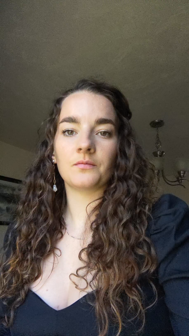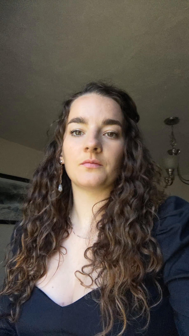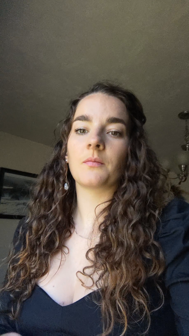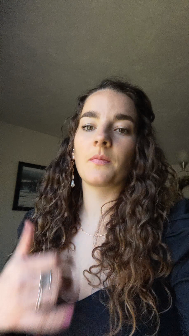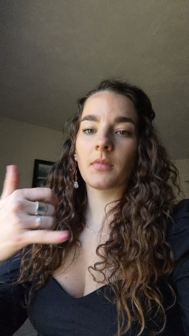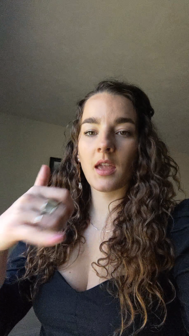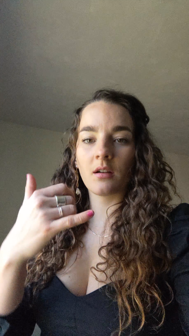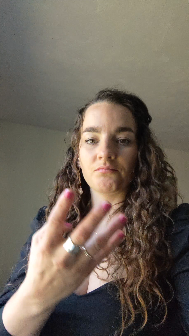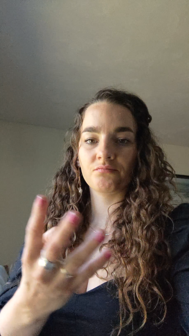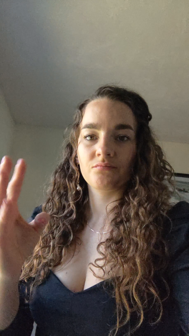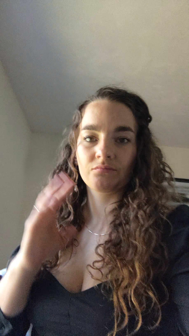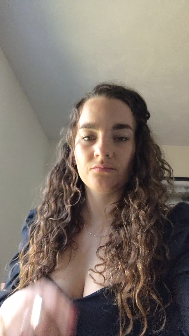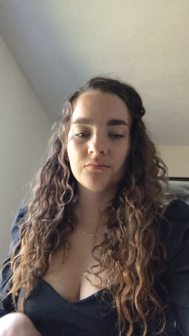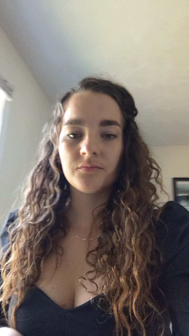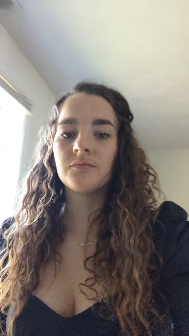playpen